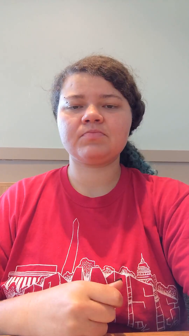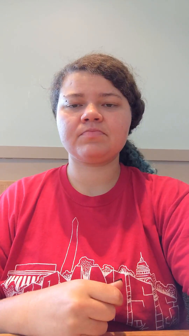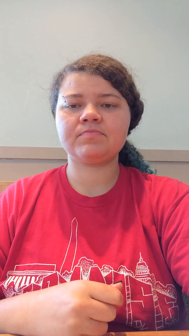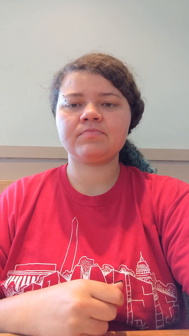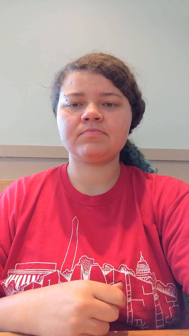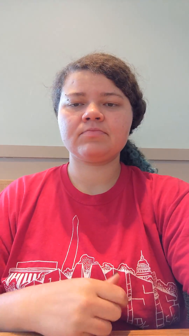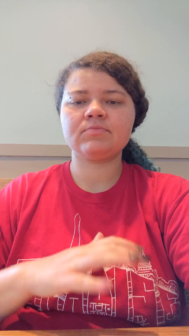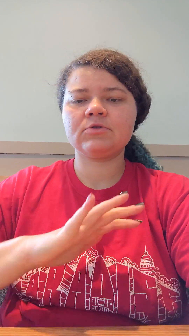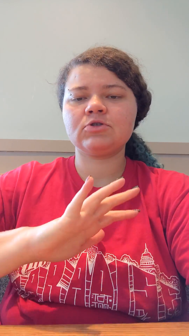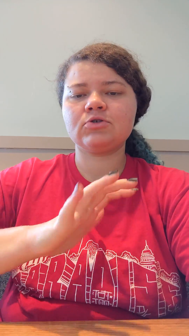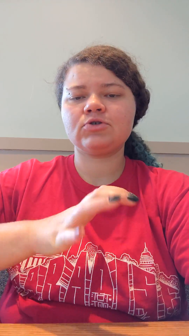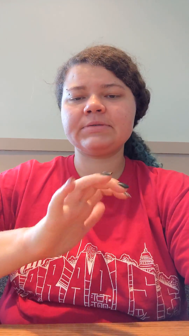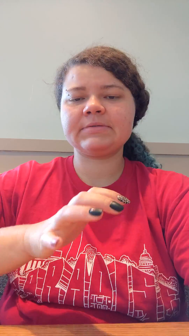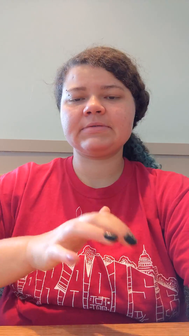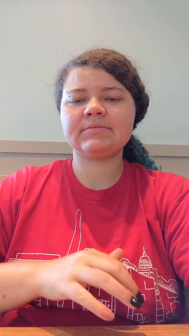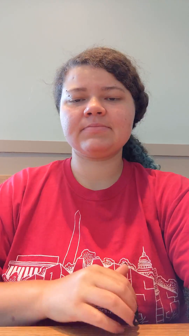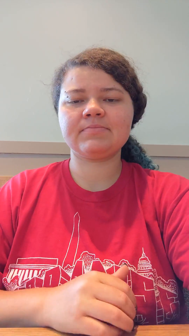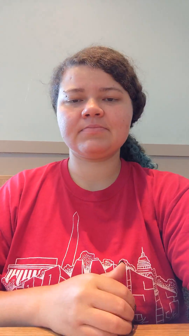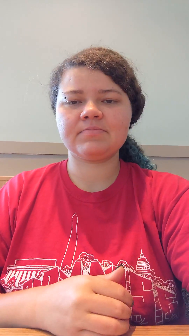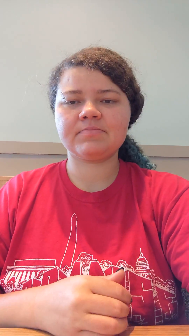cheese